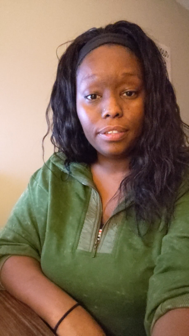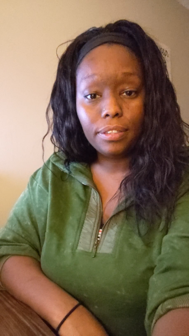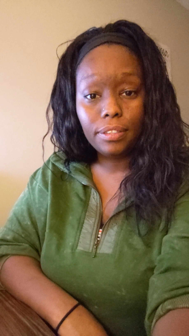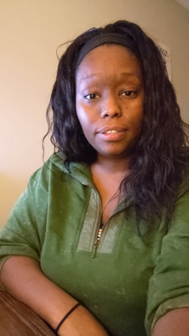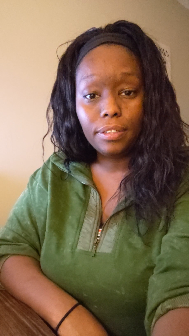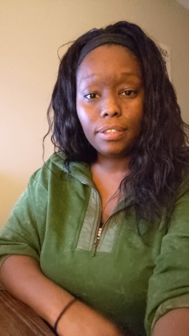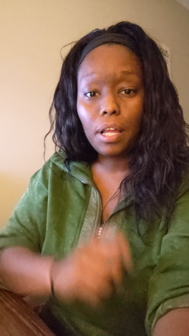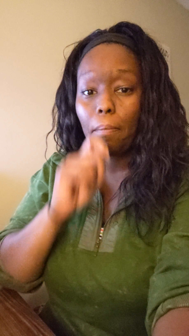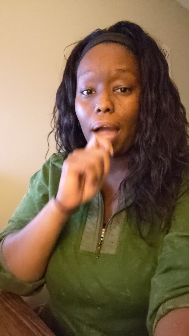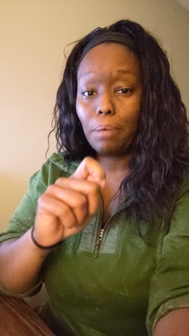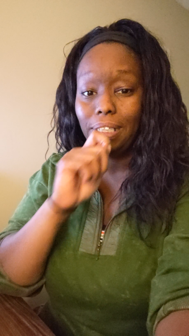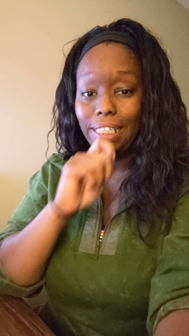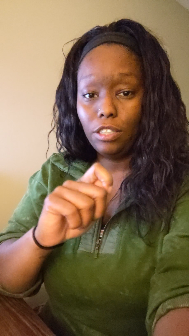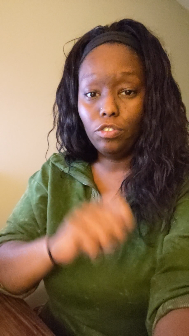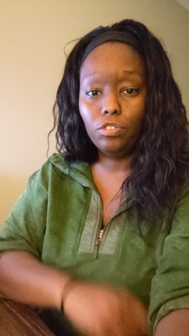popsicle